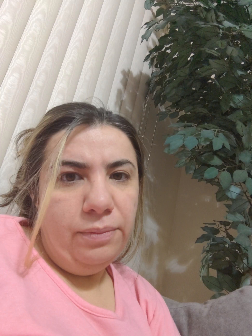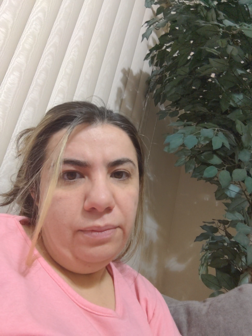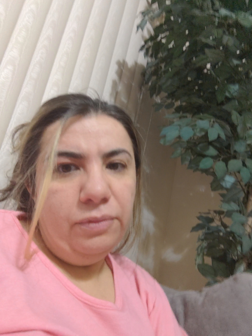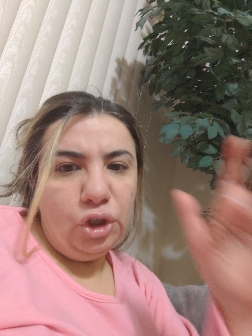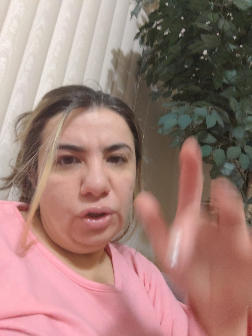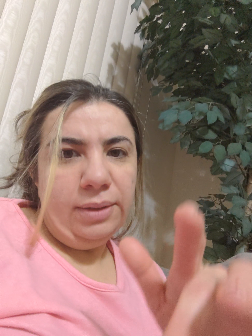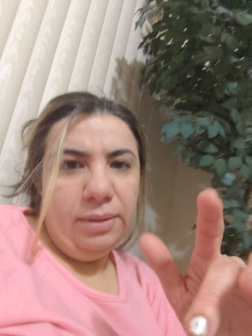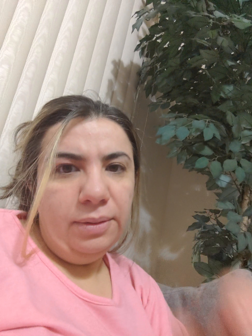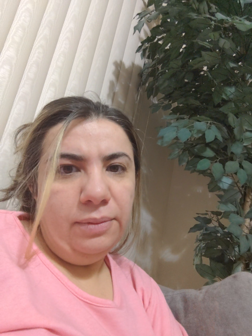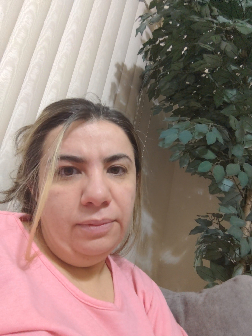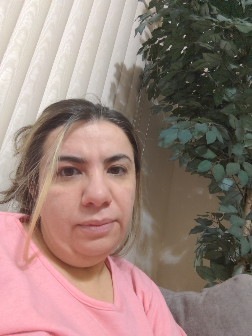touch